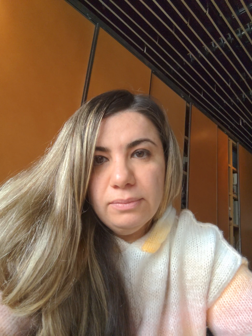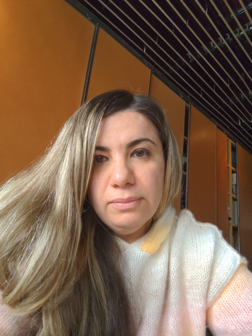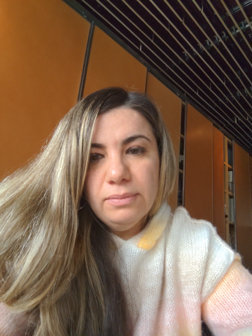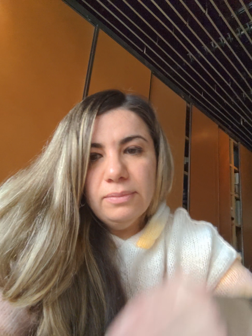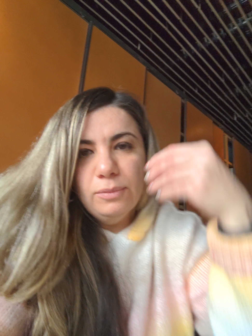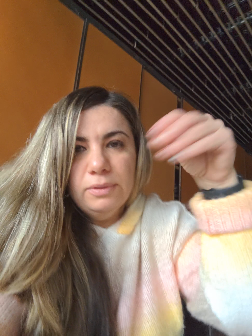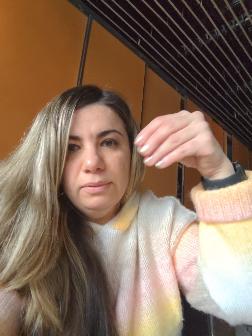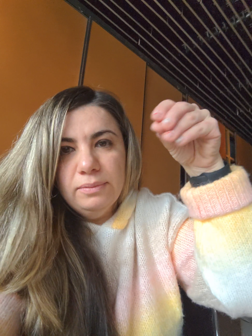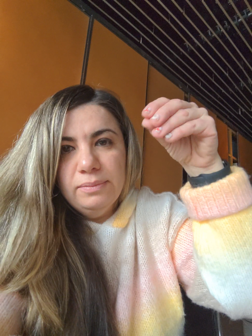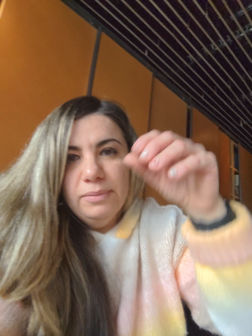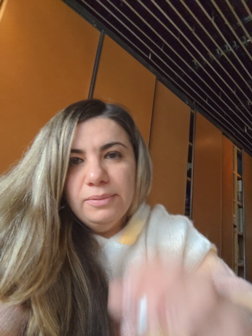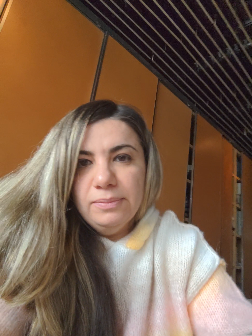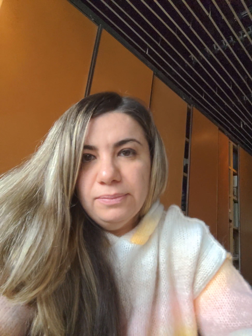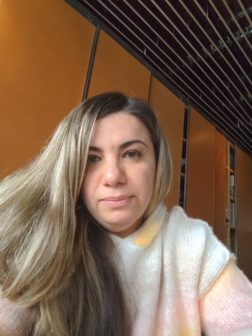store